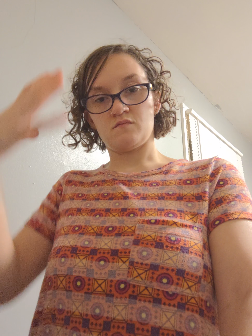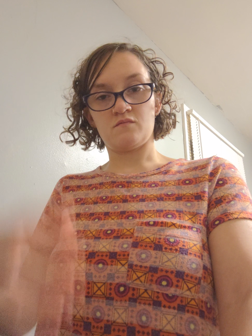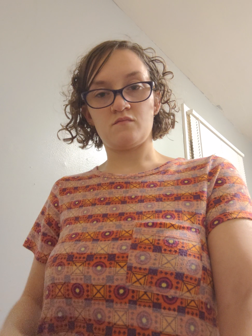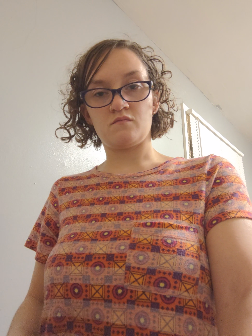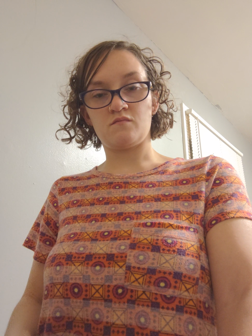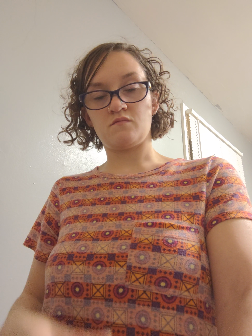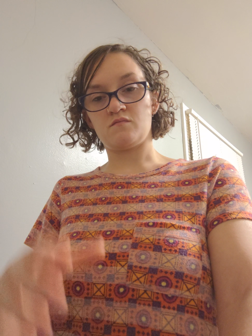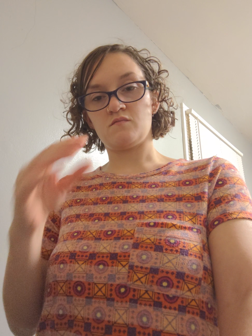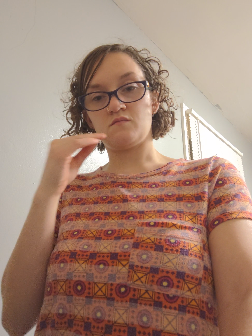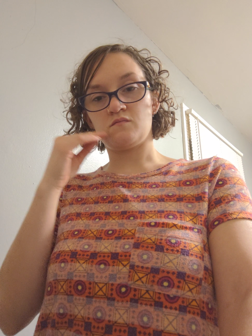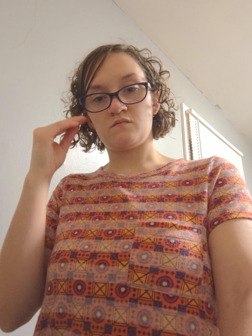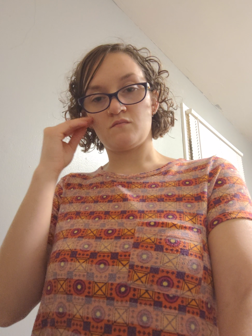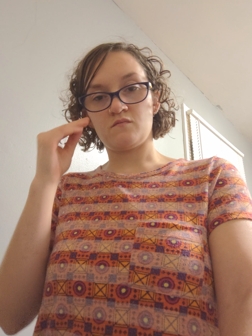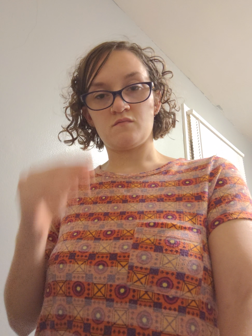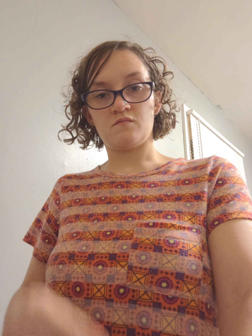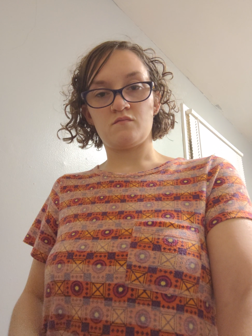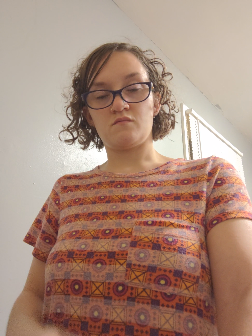home